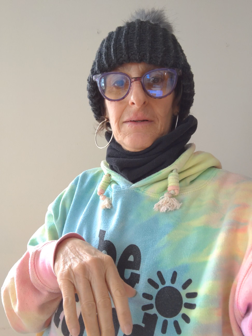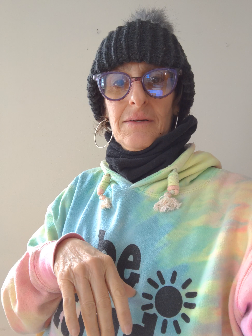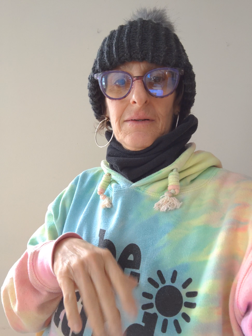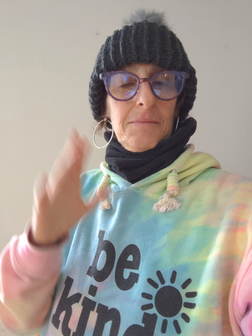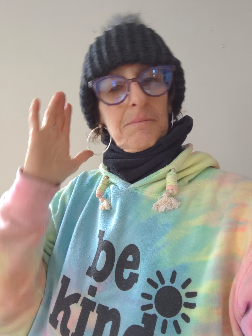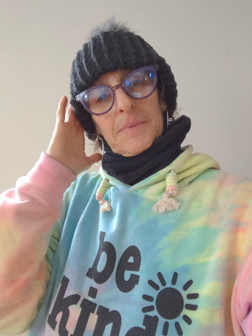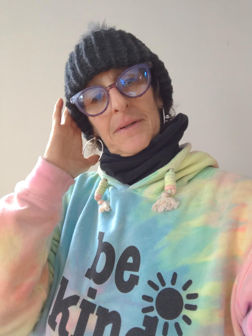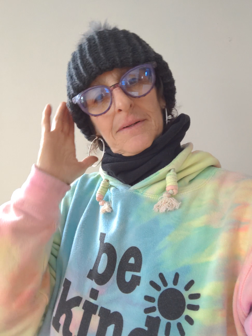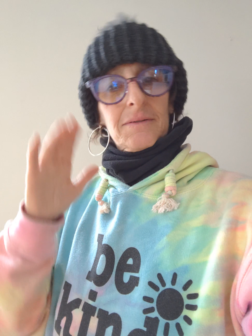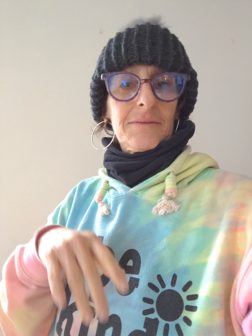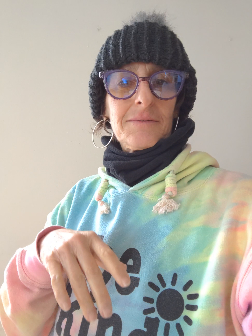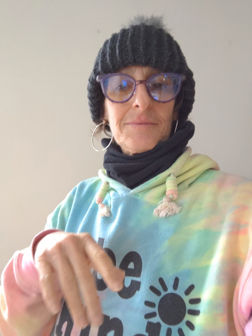bed